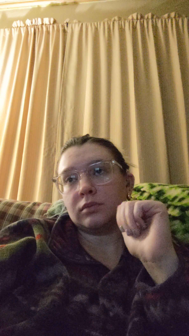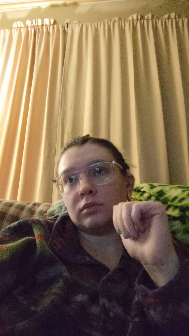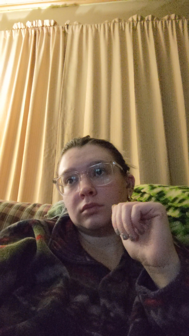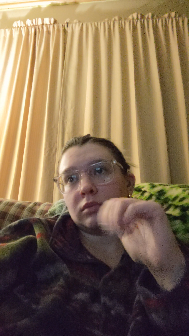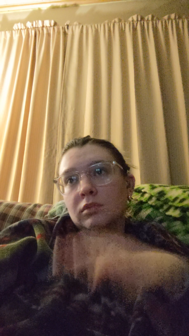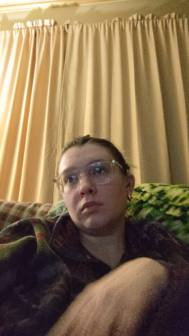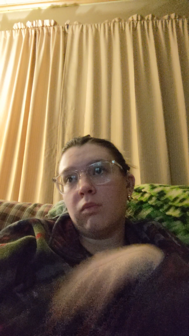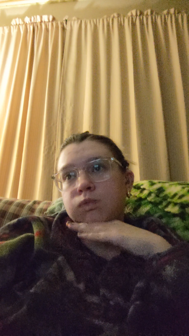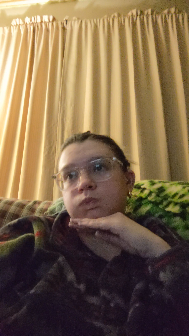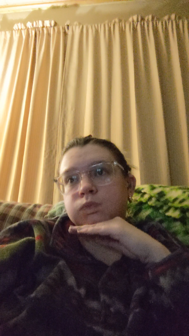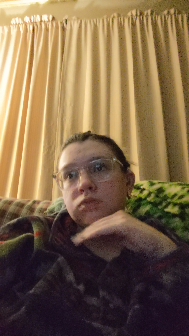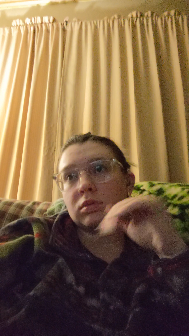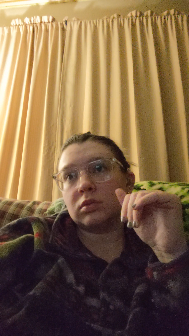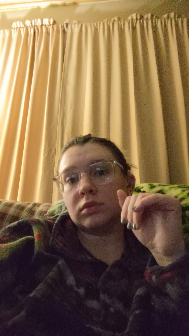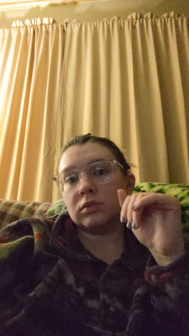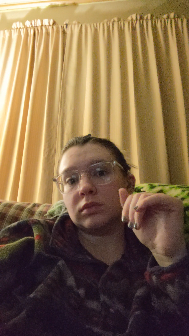full